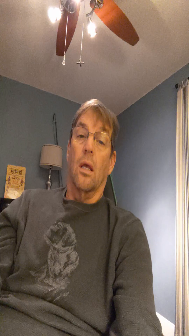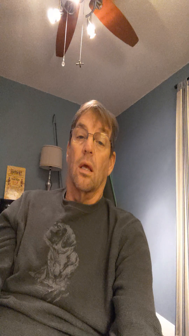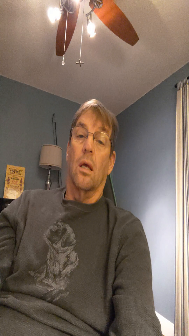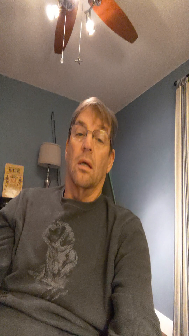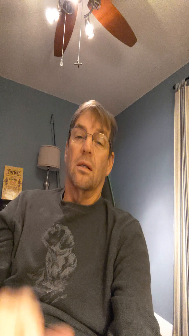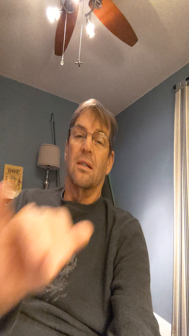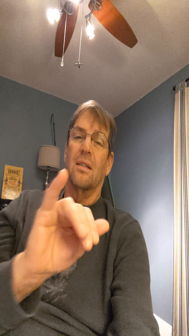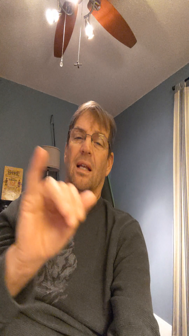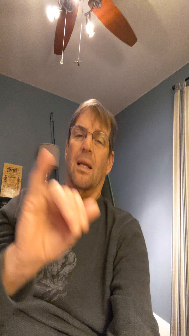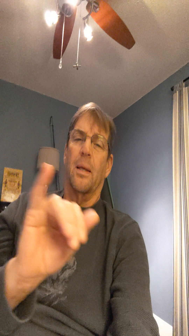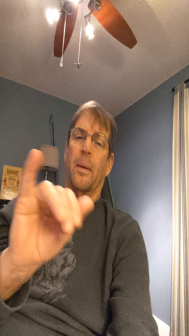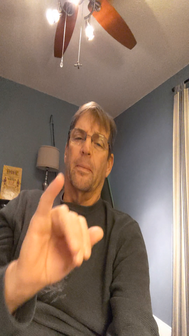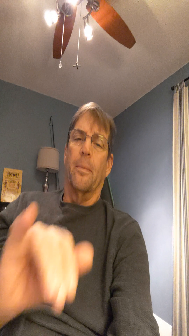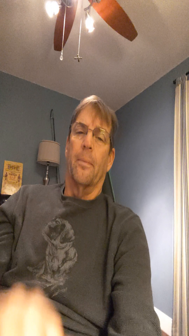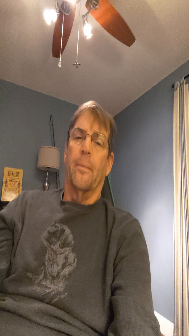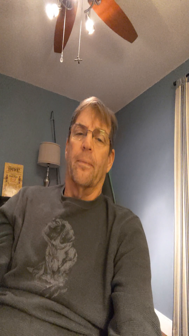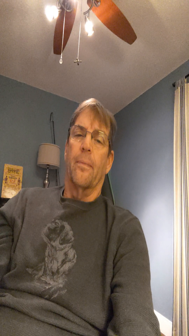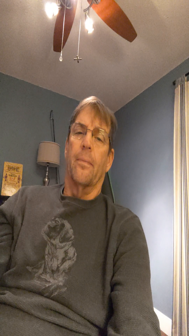same